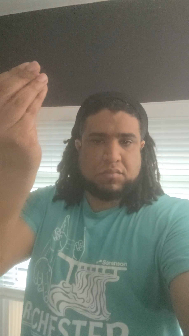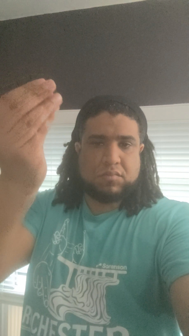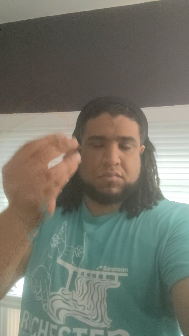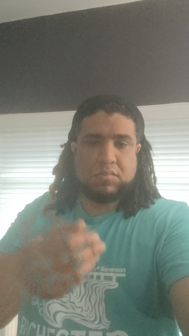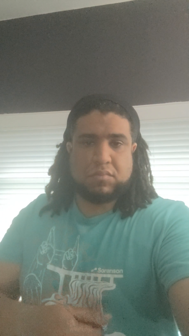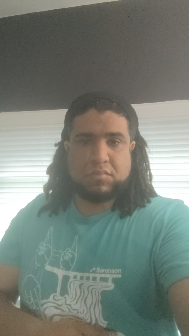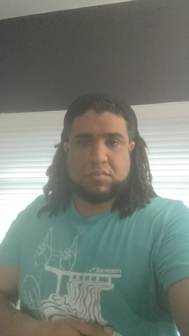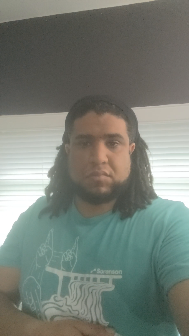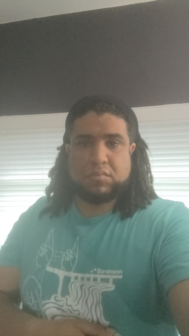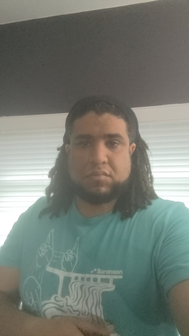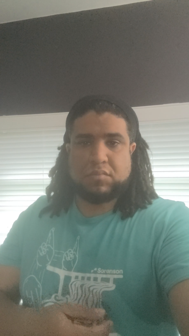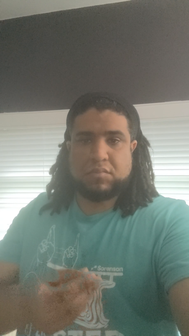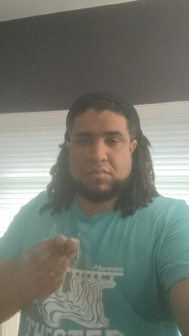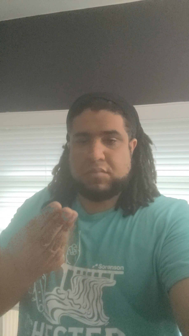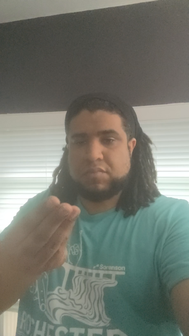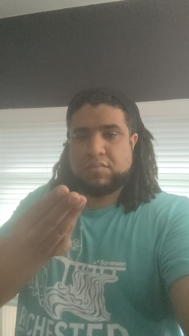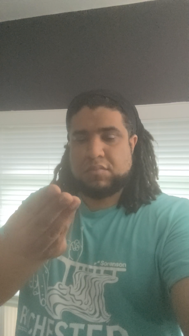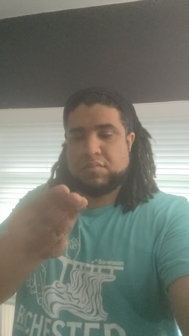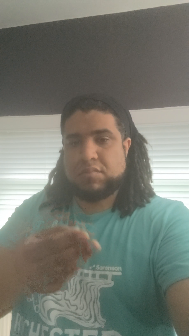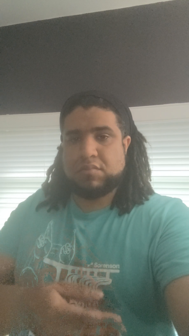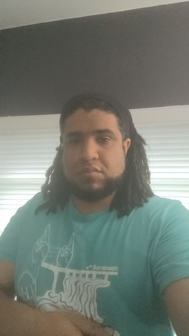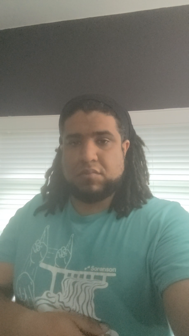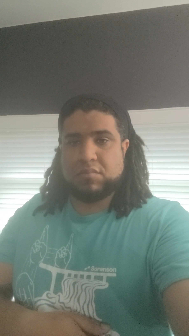feed